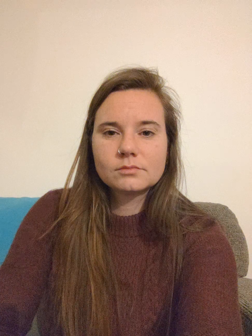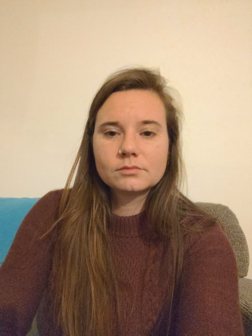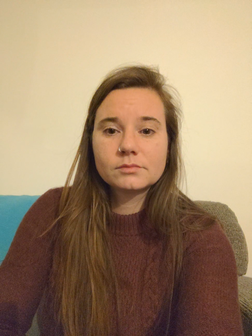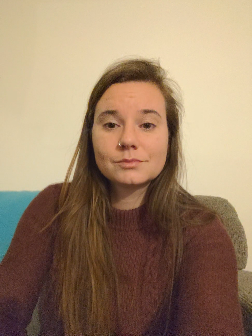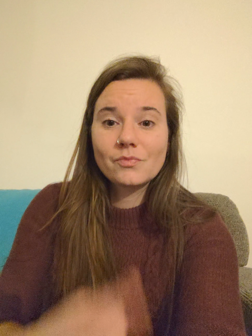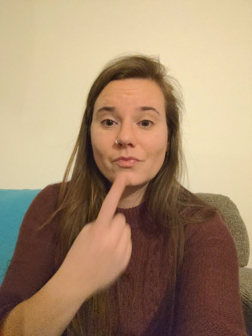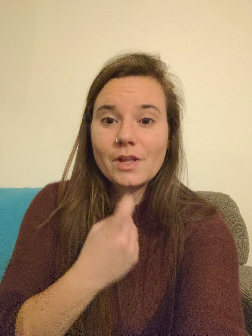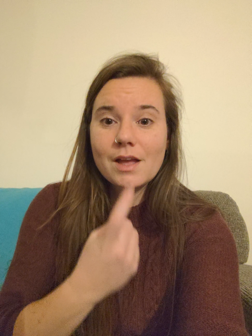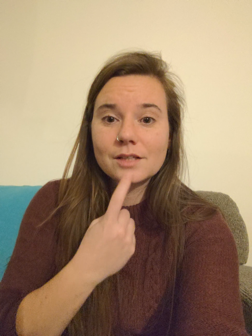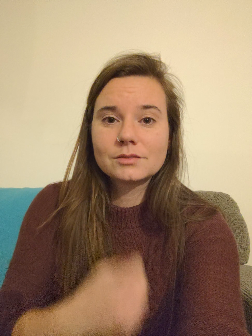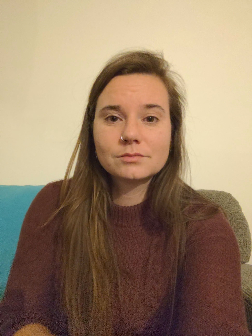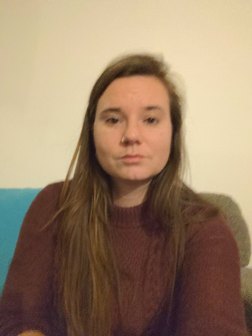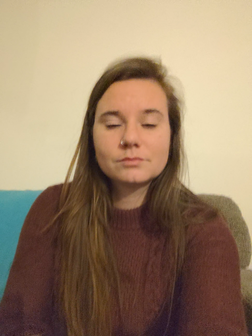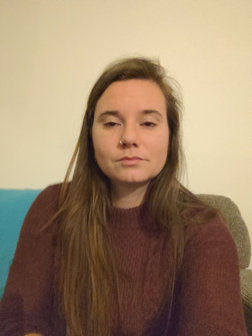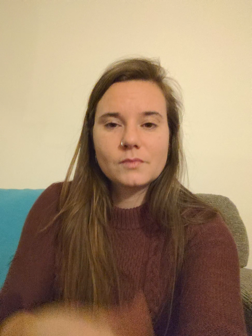red